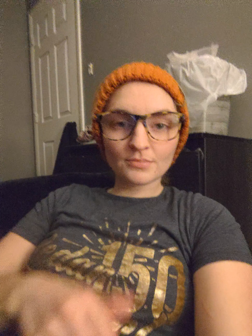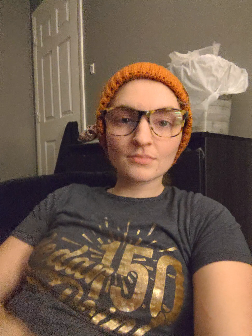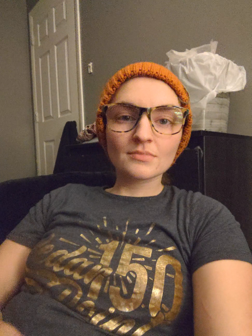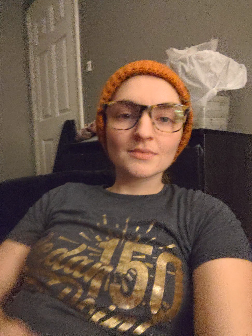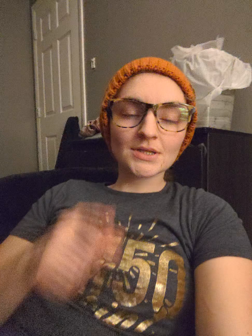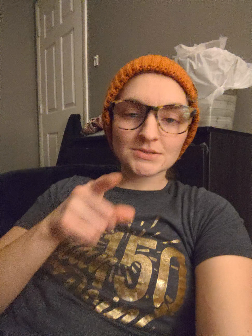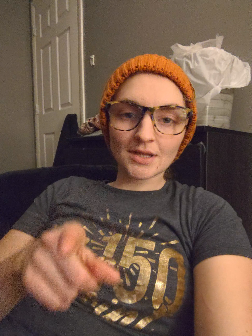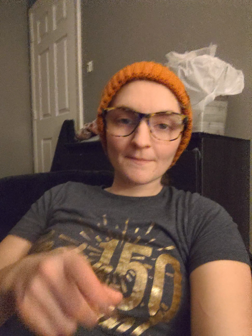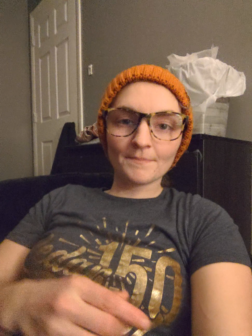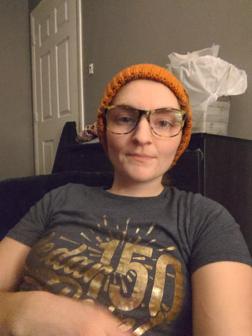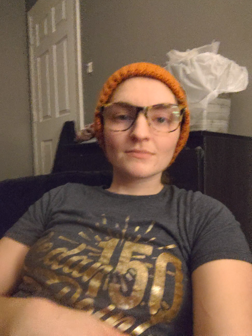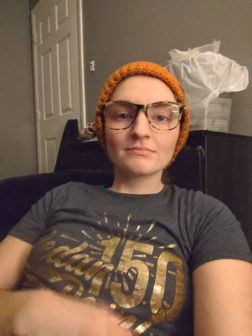there